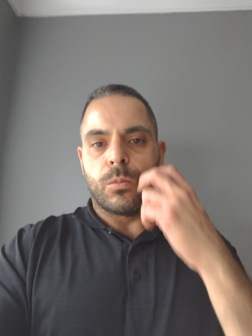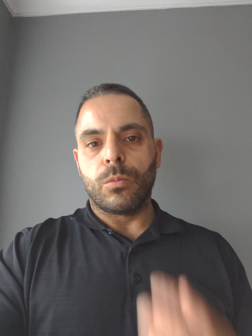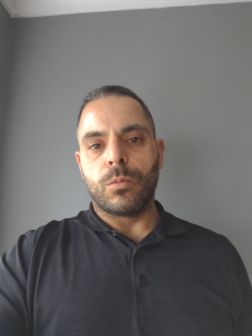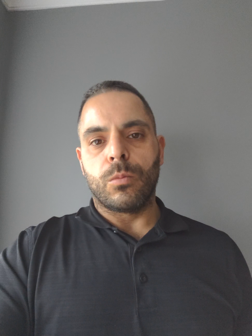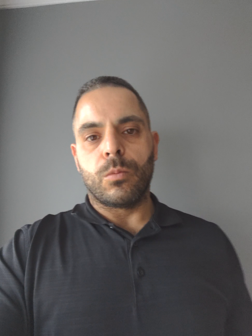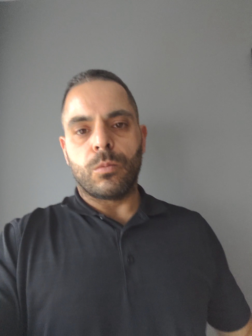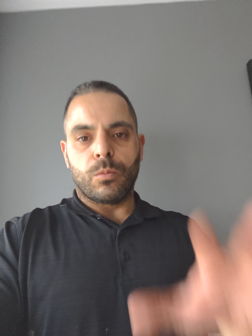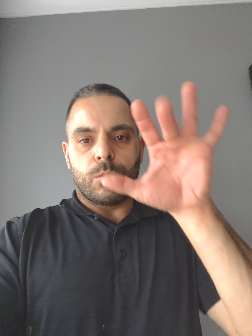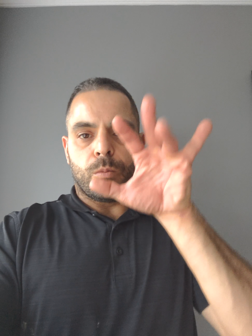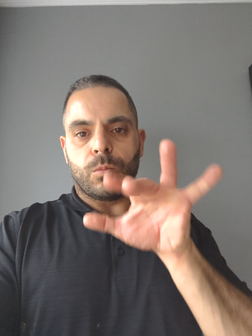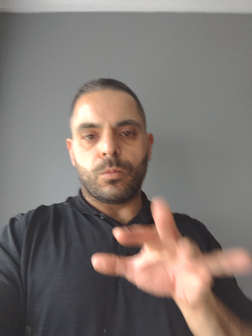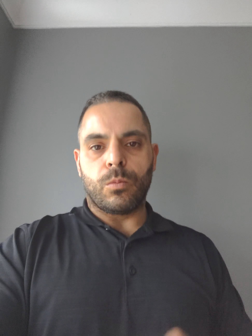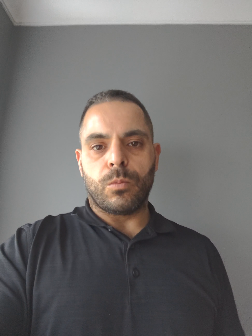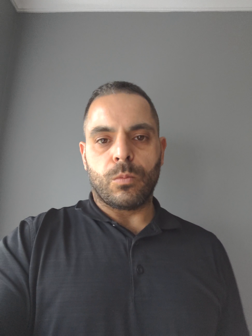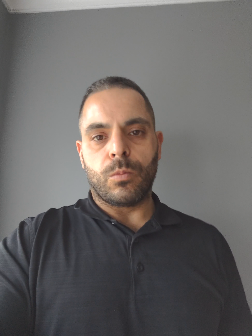snow